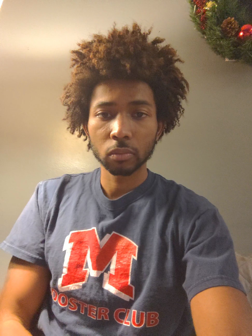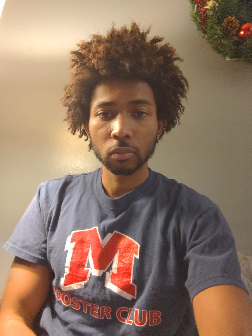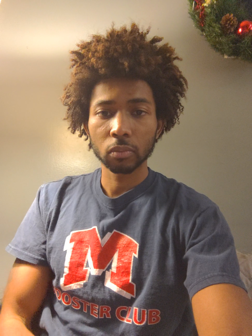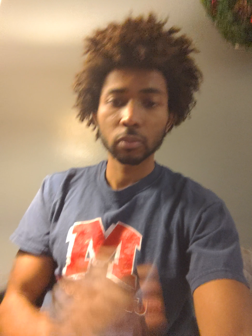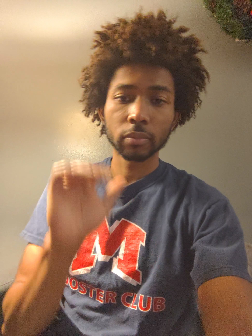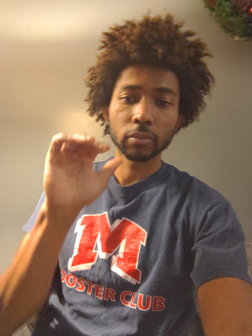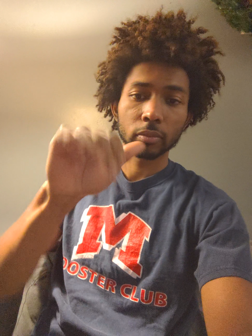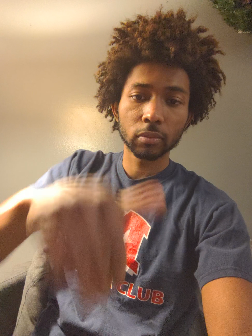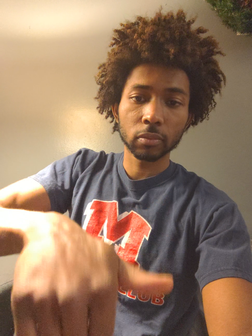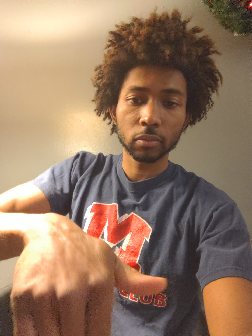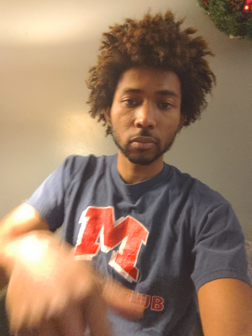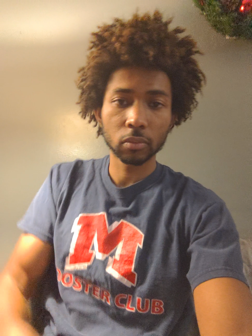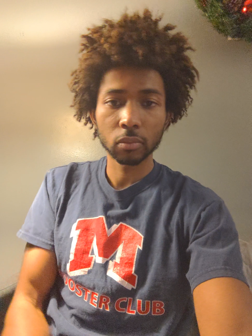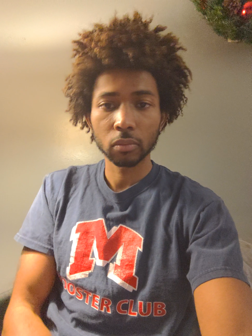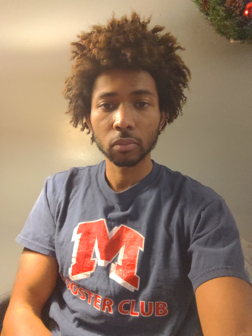night